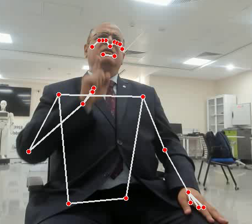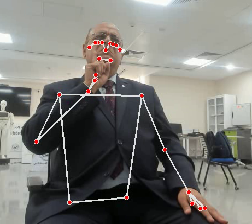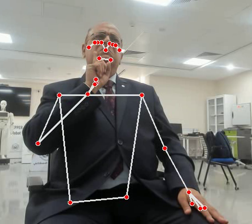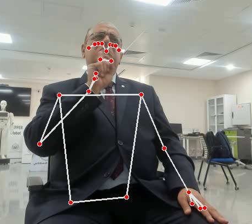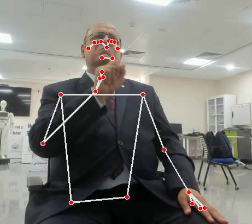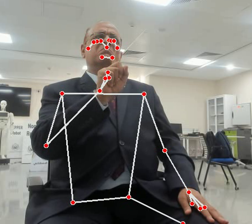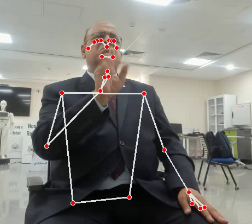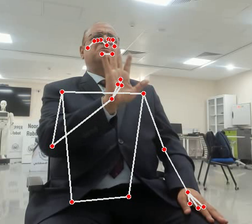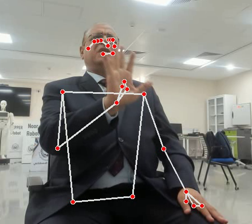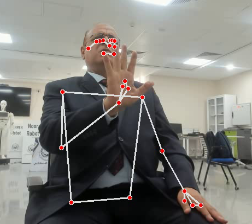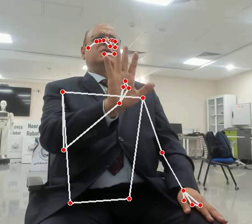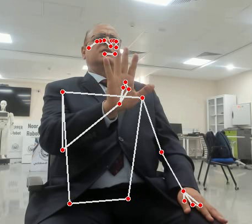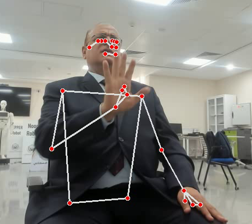msh 3waz